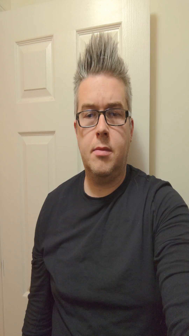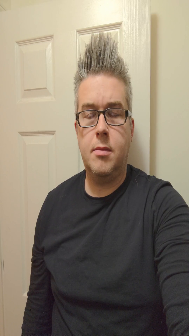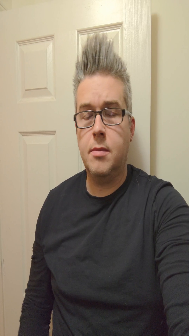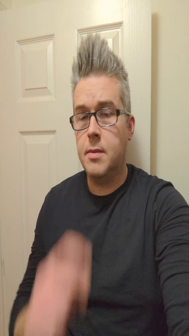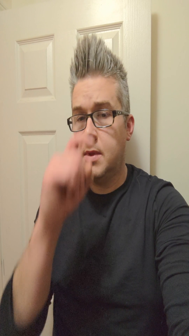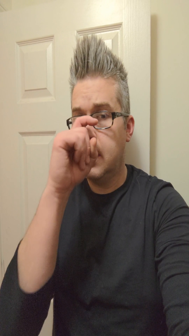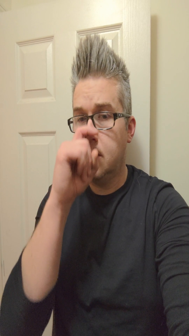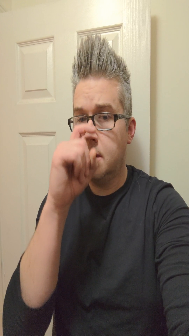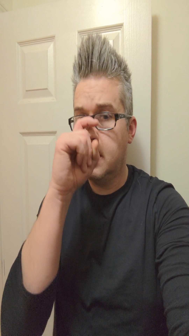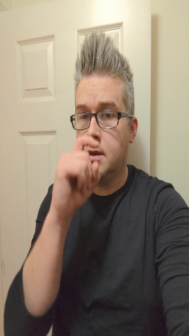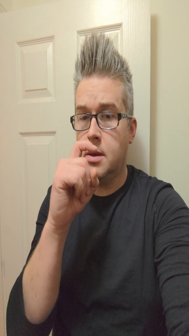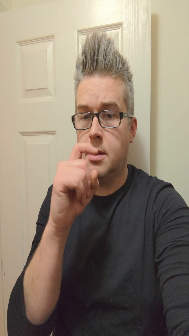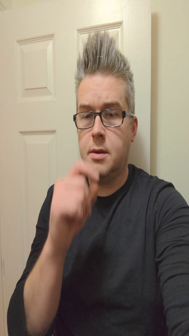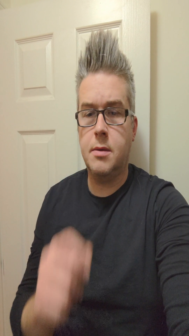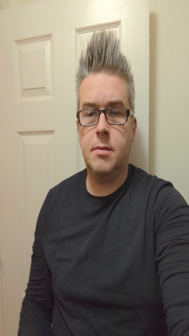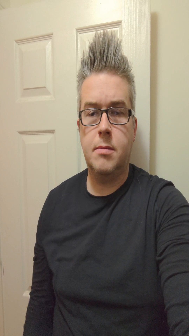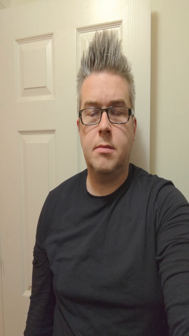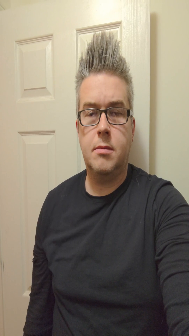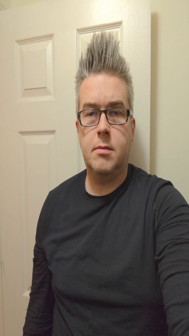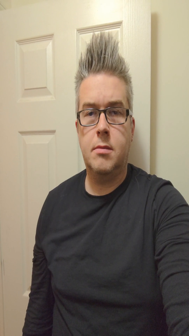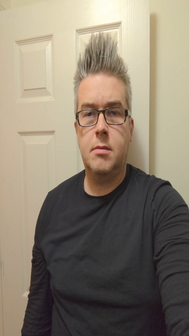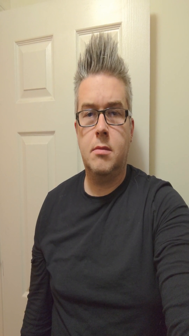doll